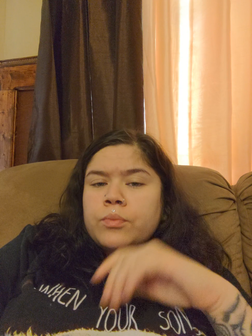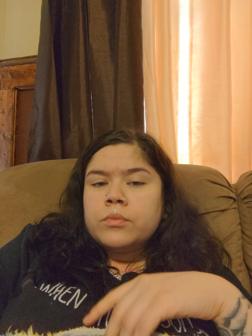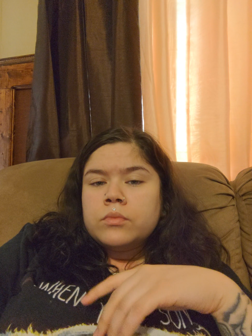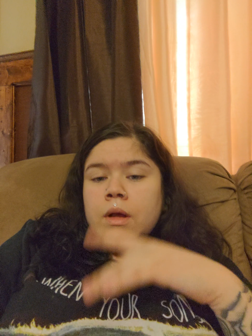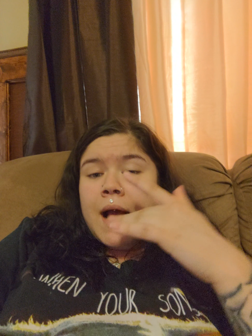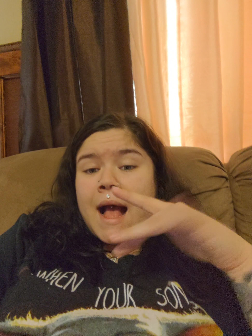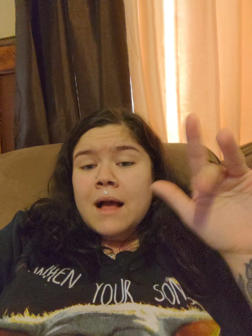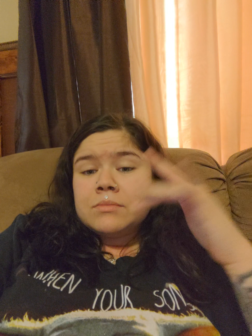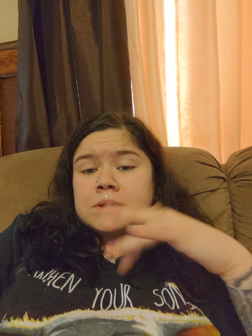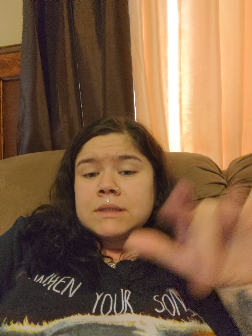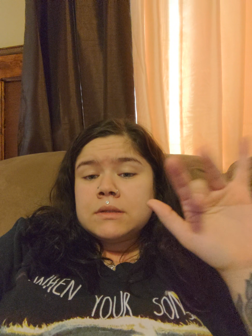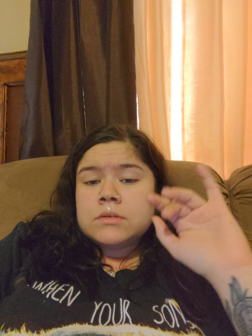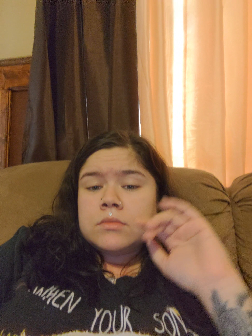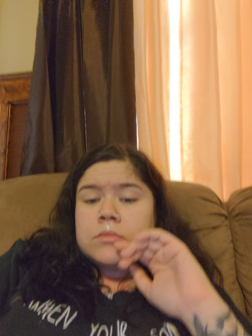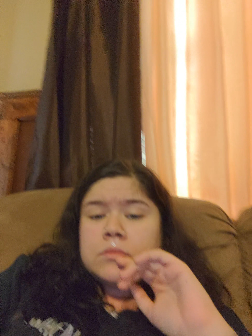empty